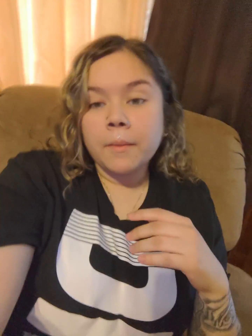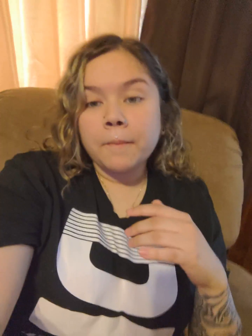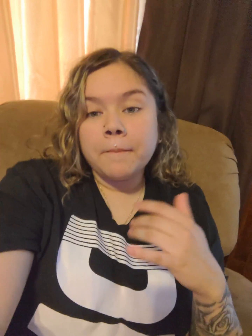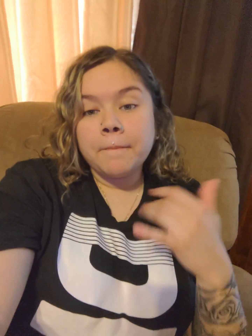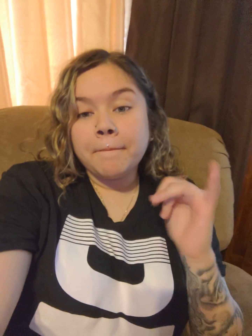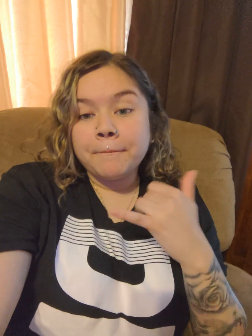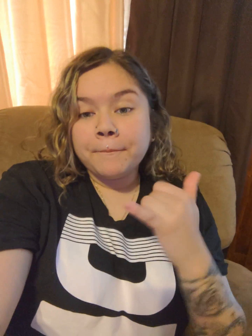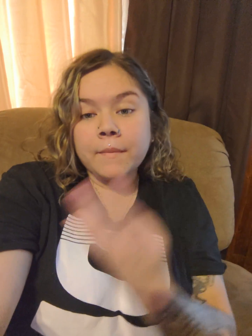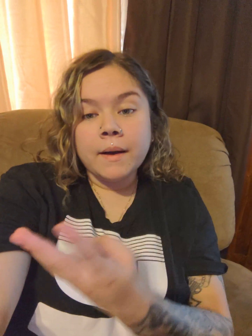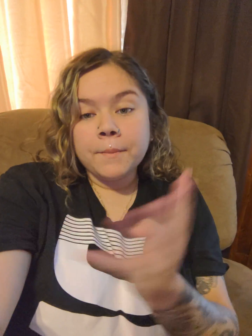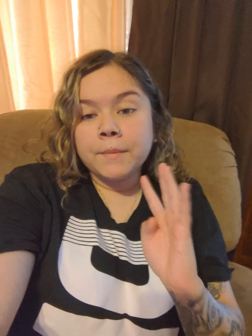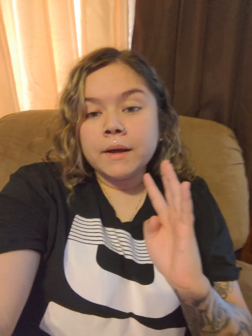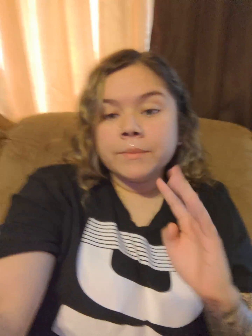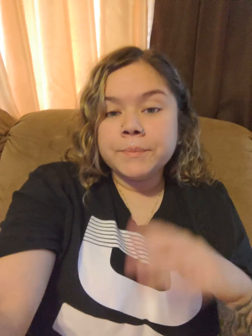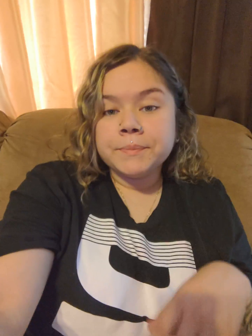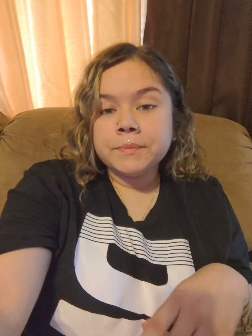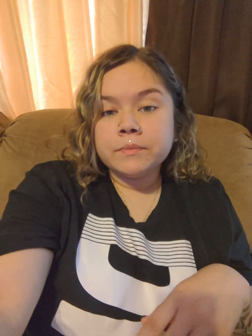playpen